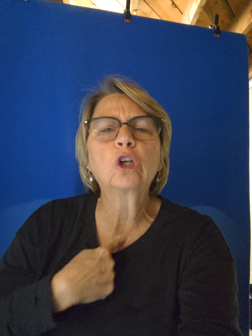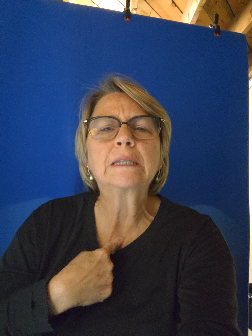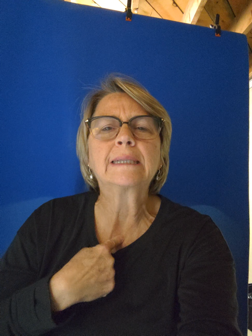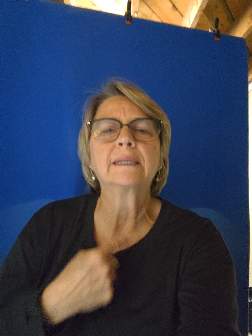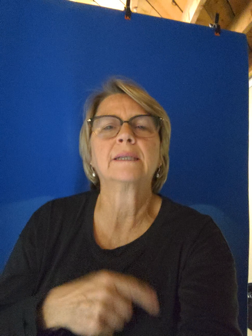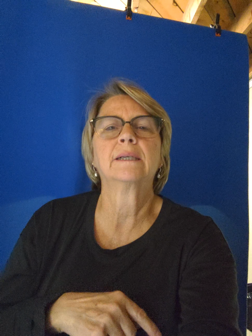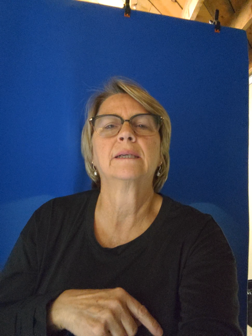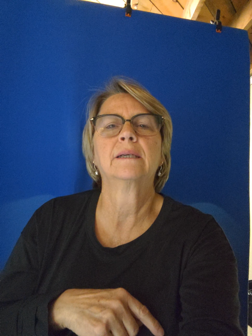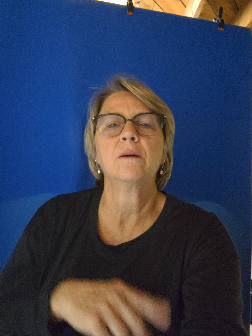thirsty